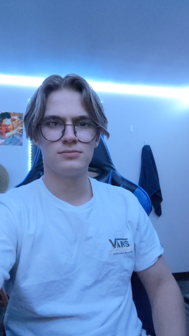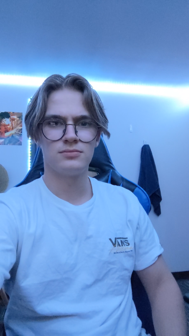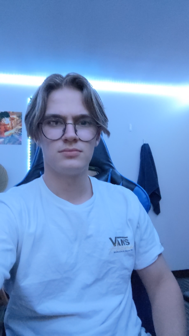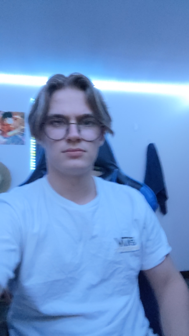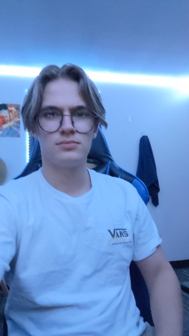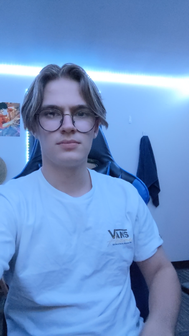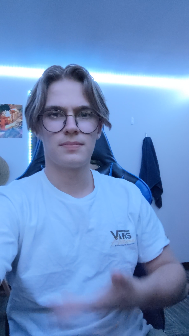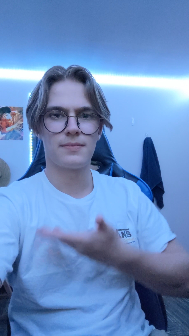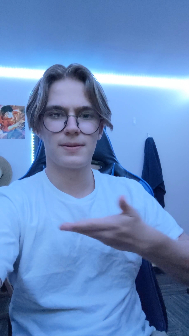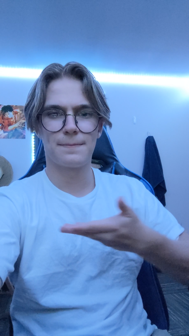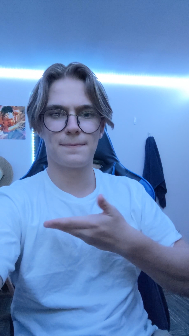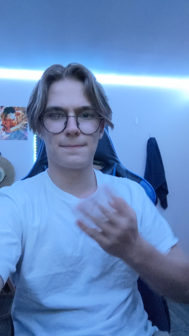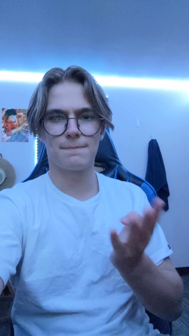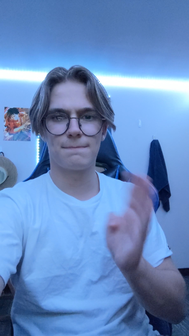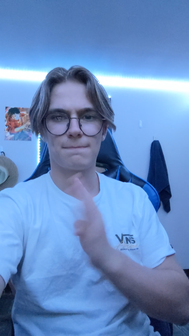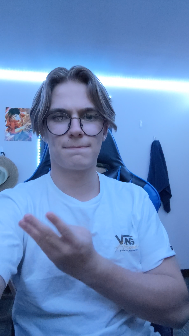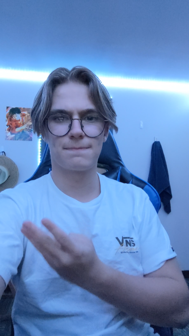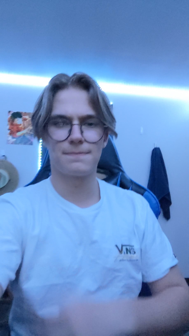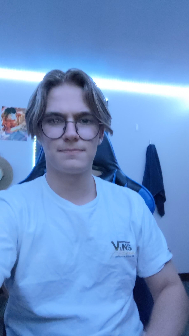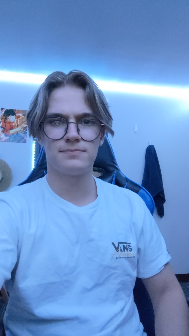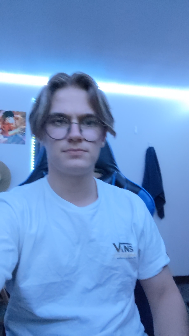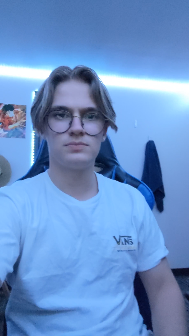crib